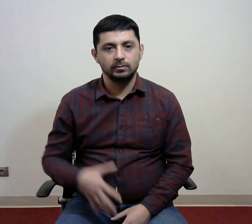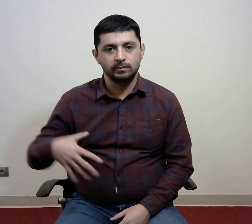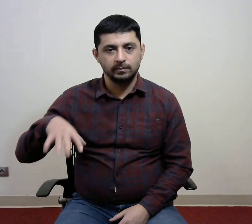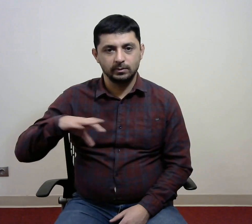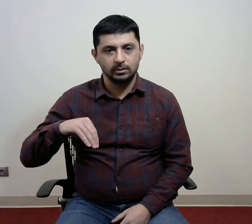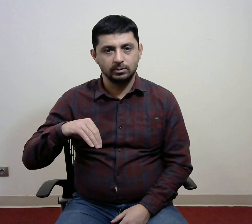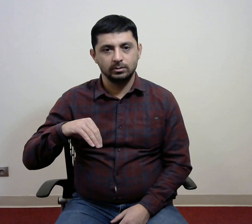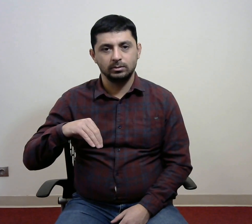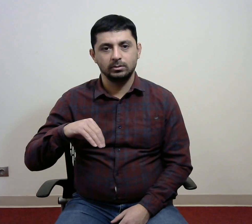hamı